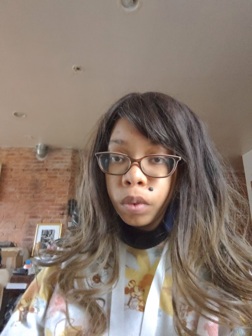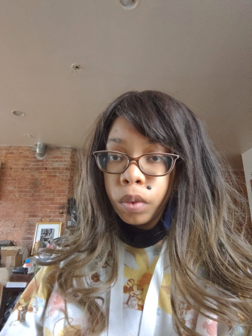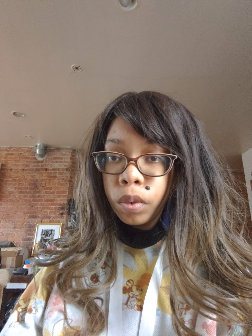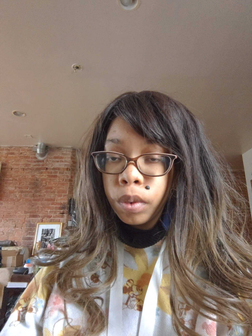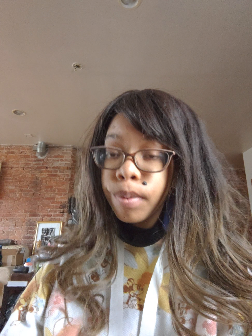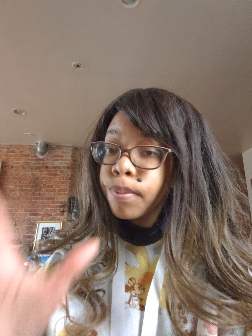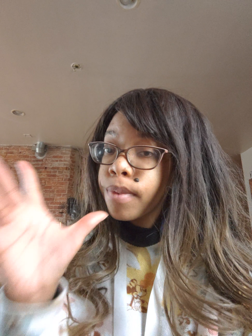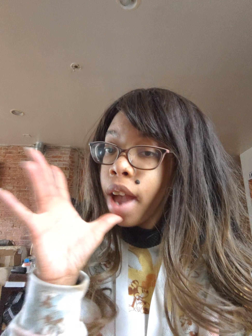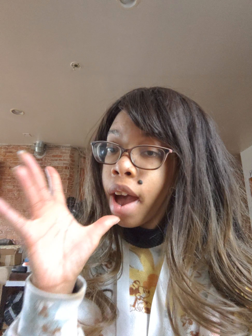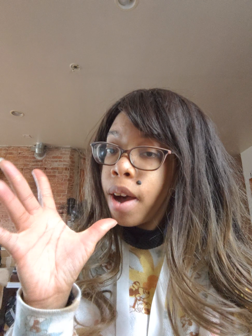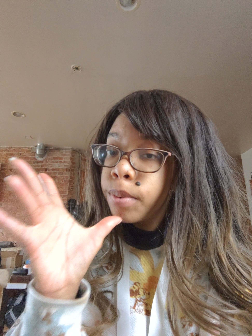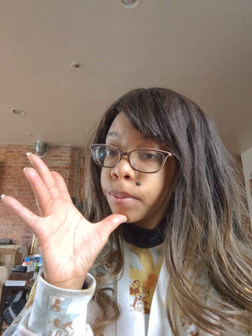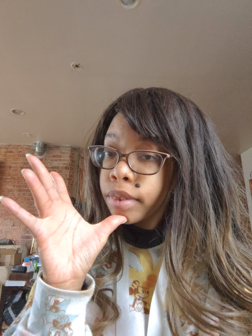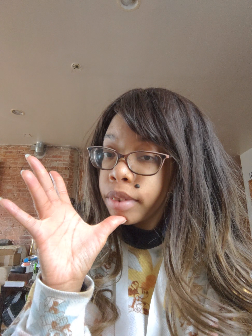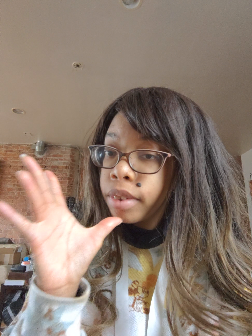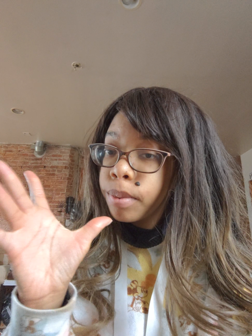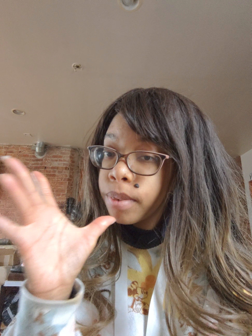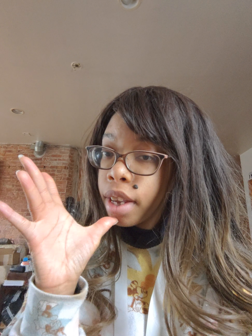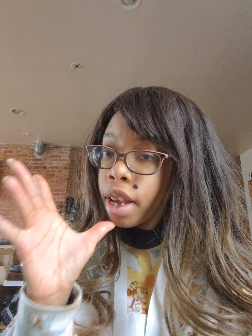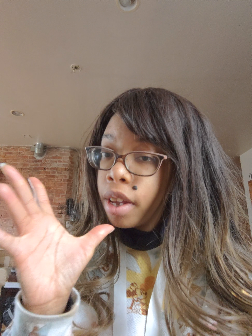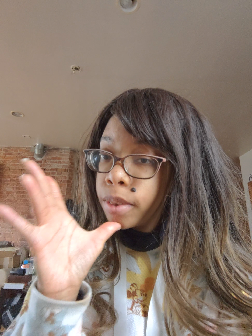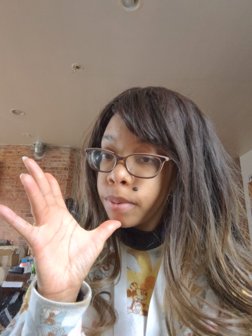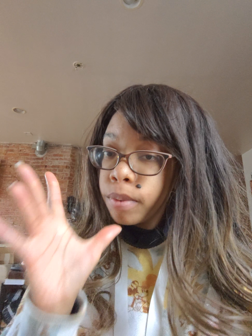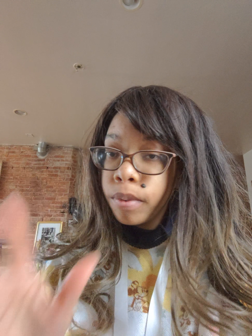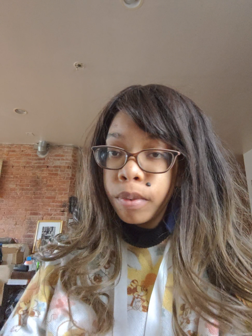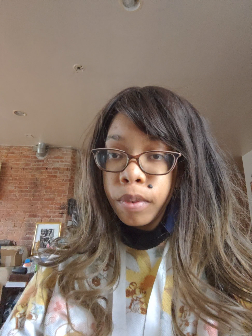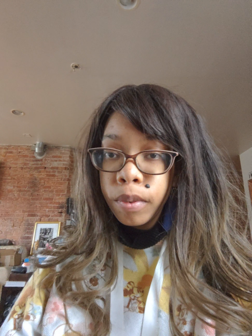mom